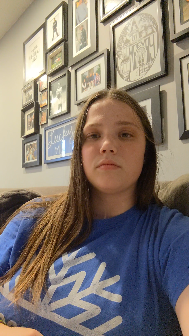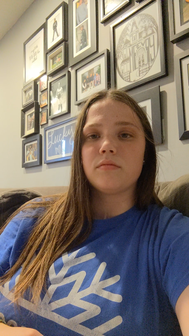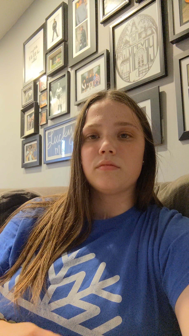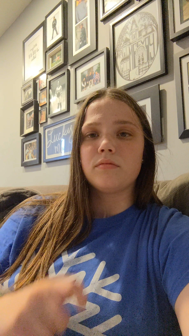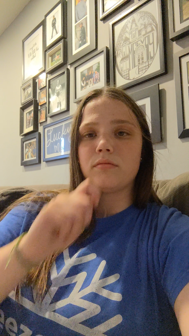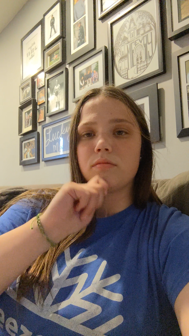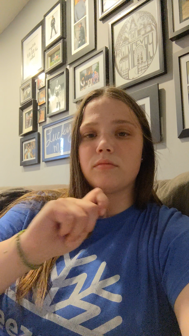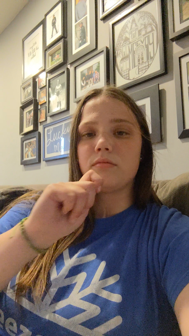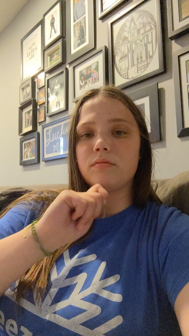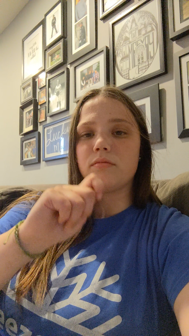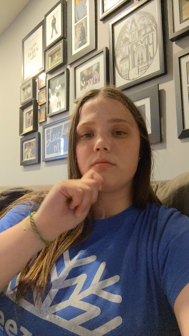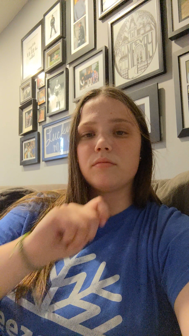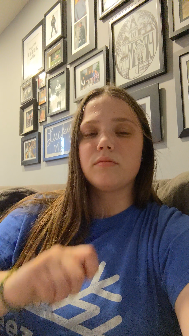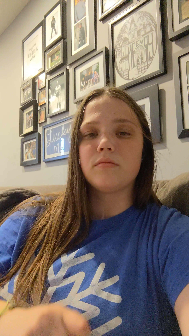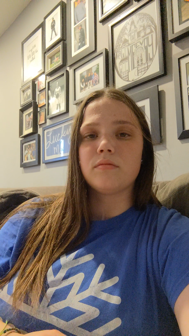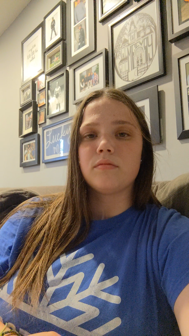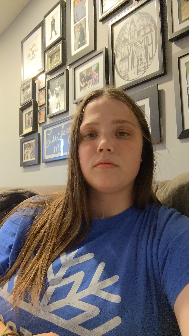popsicle